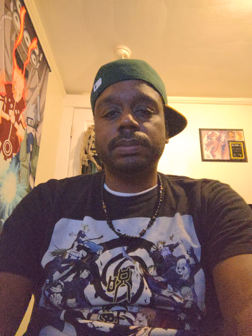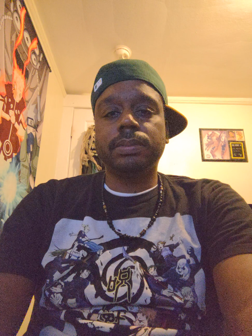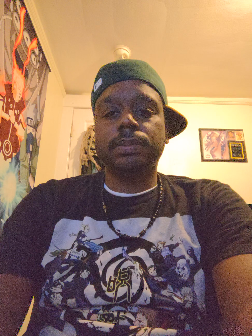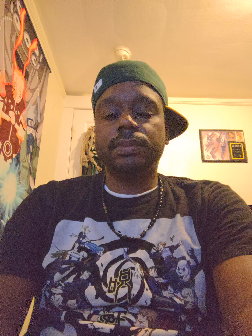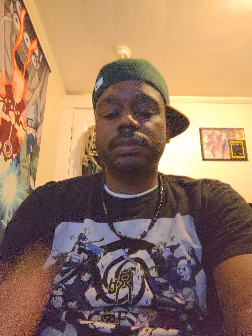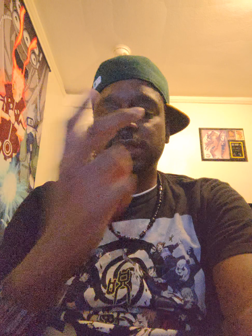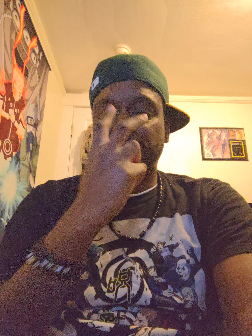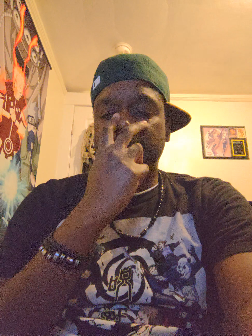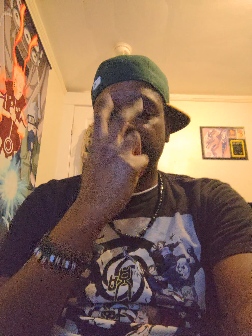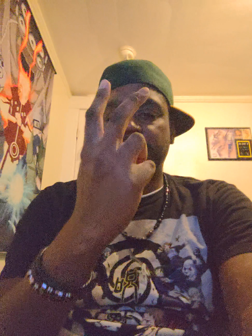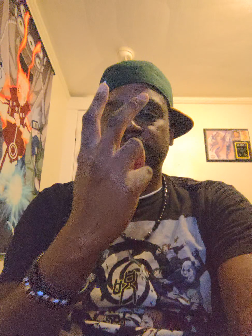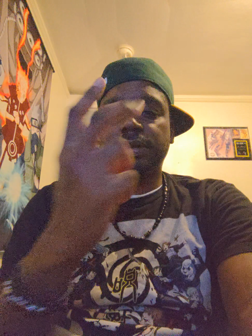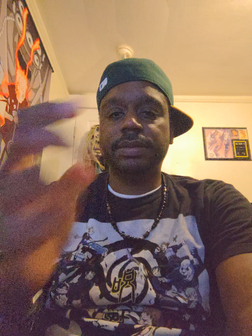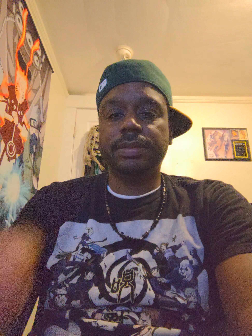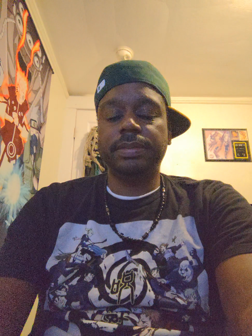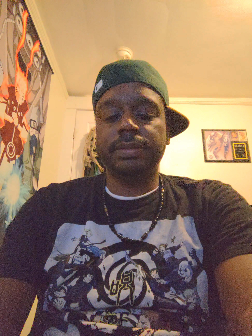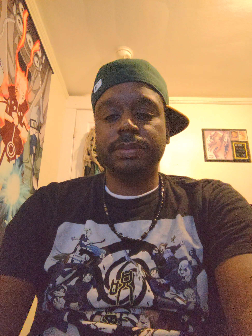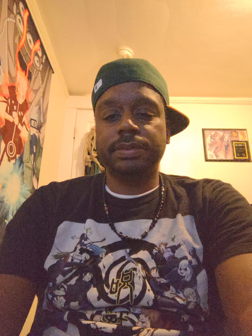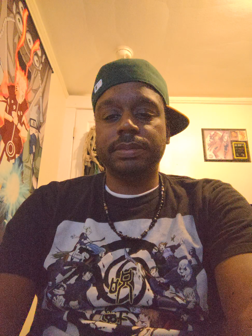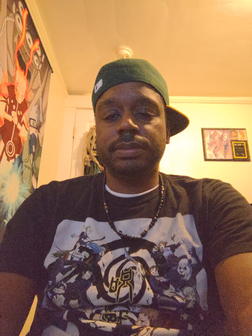see